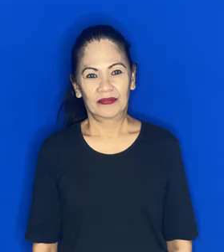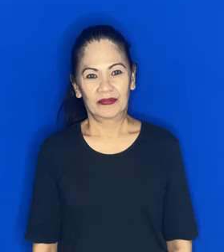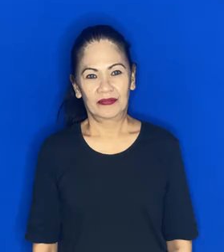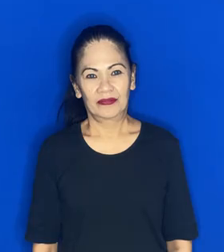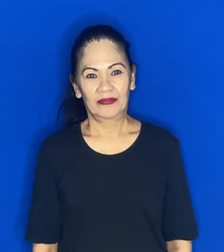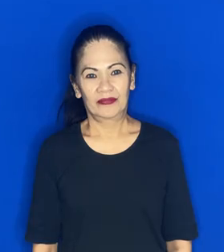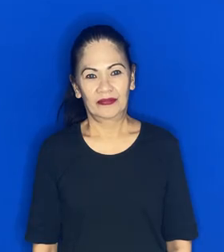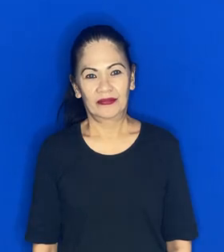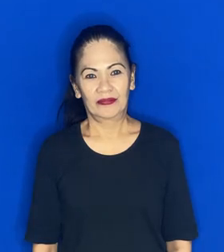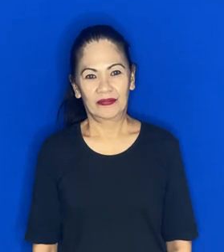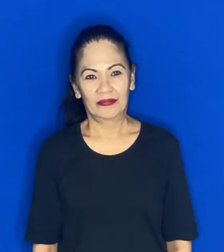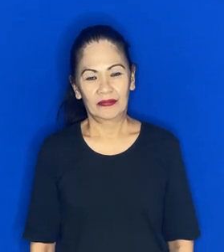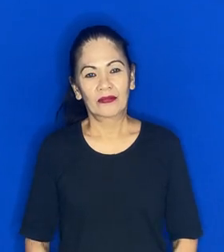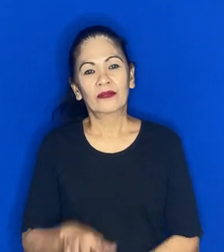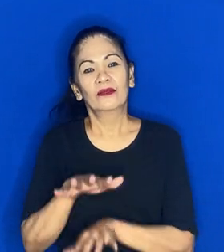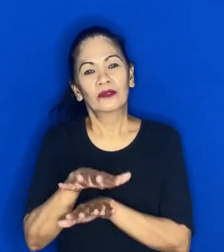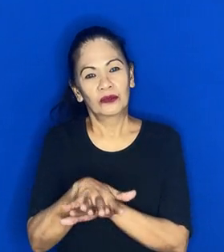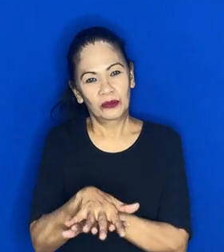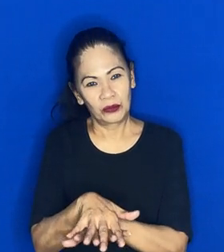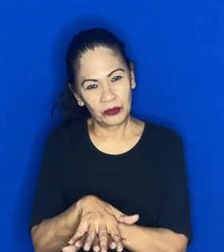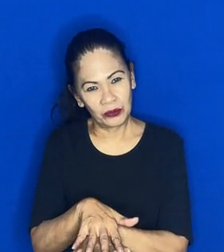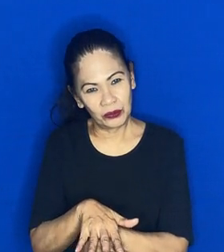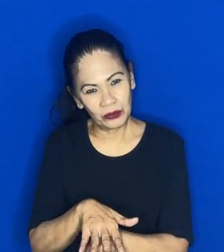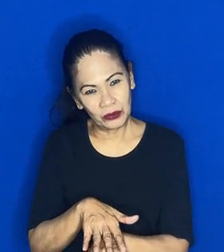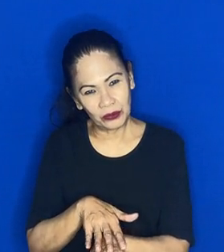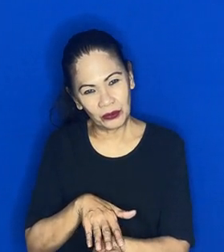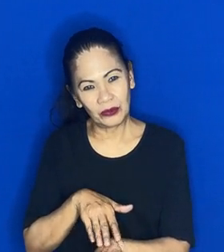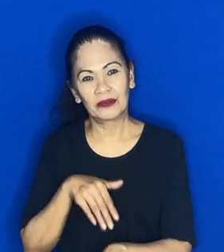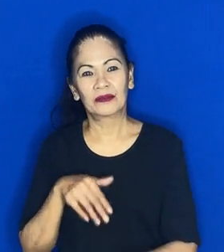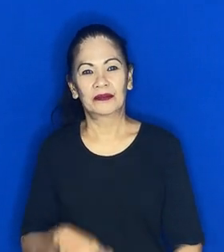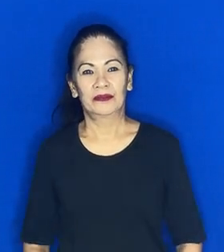slow